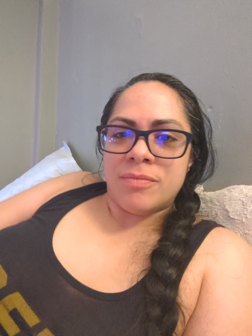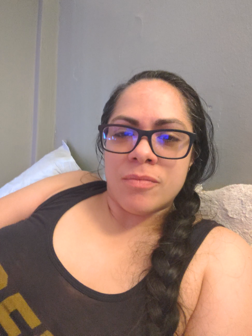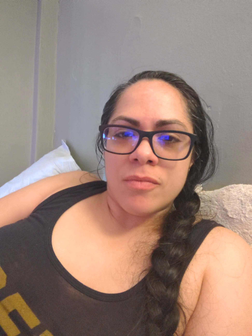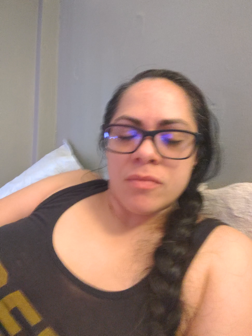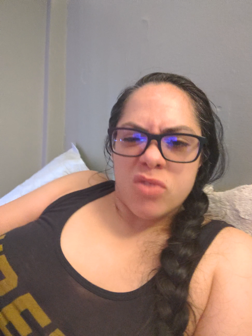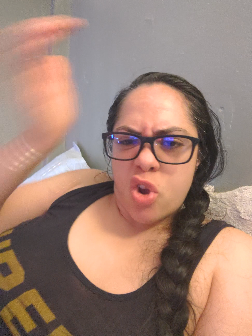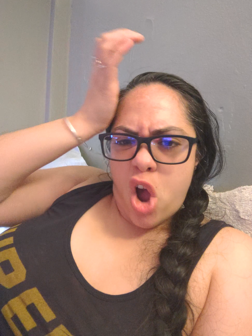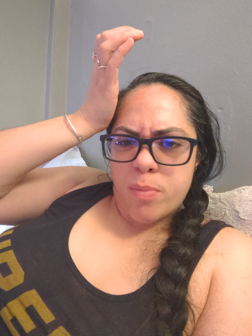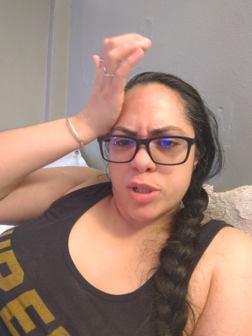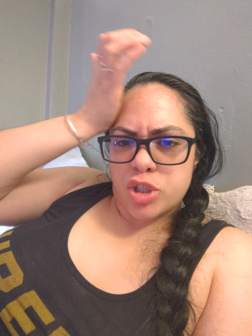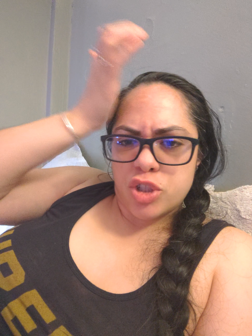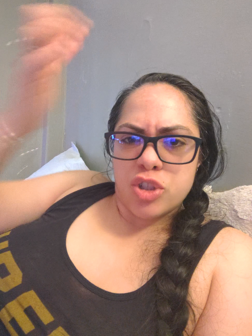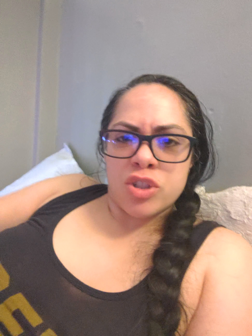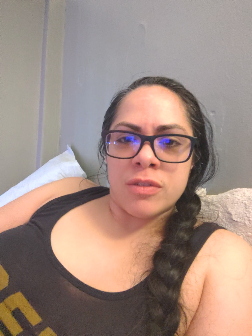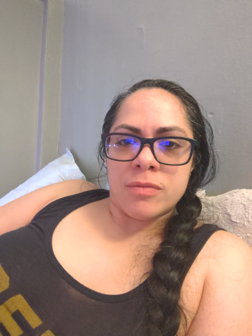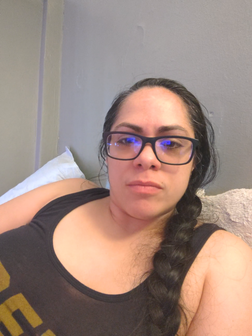garbage